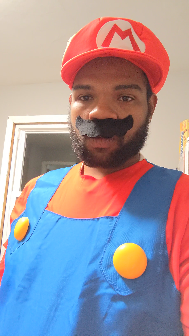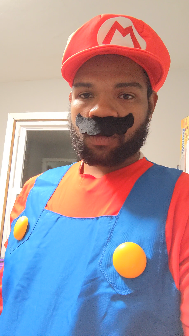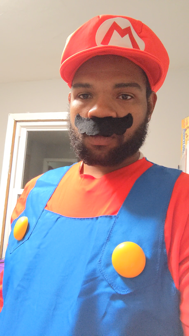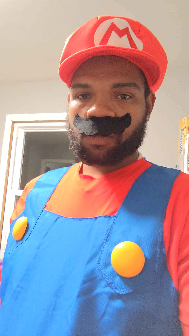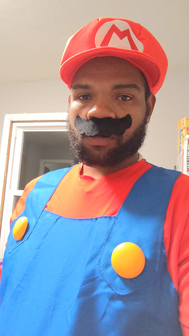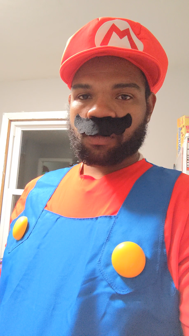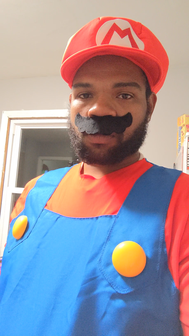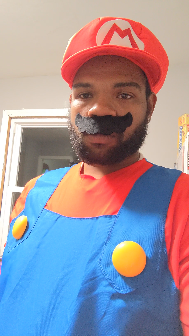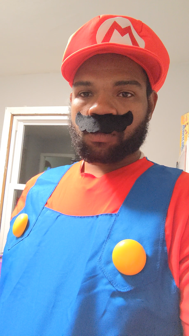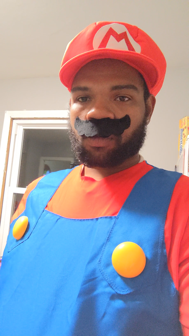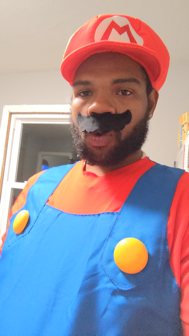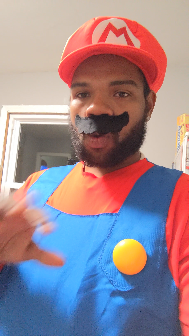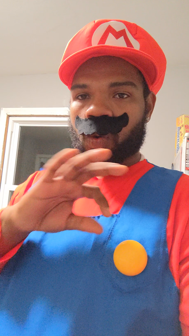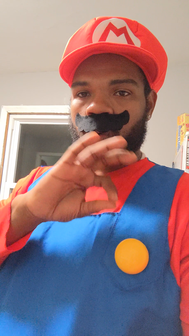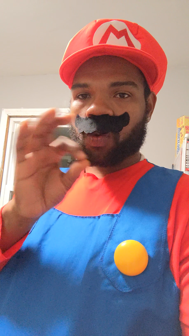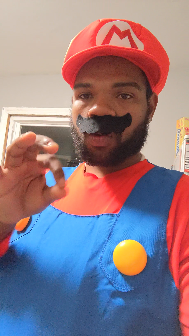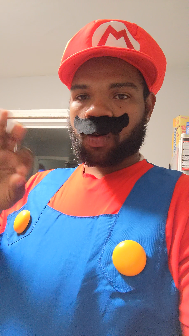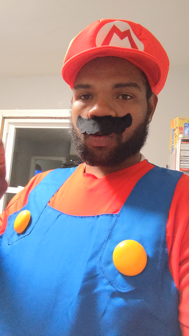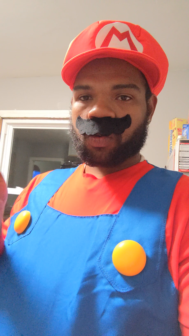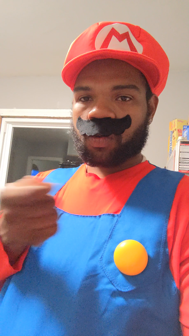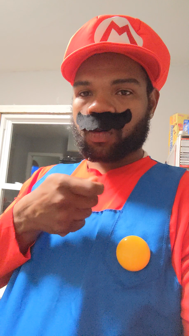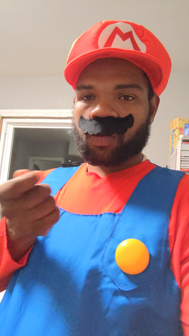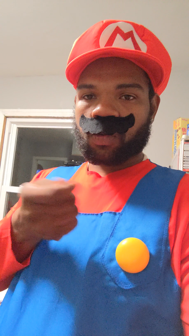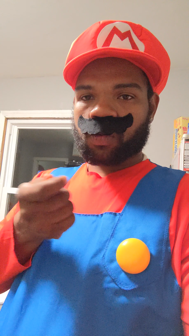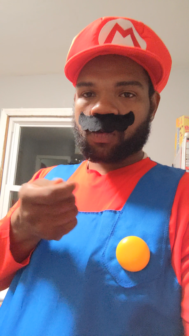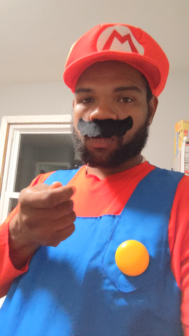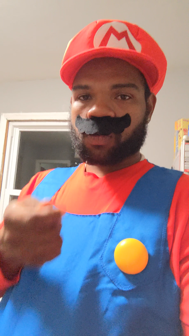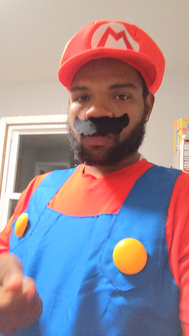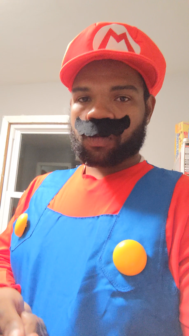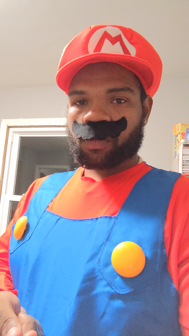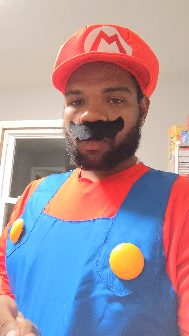hose